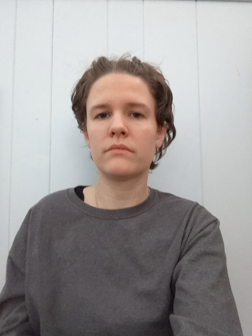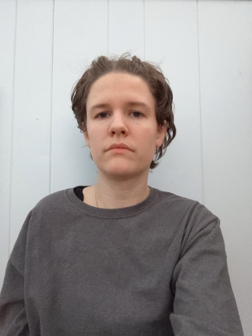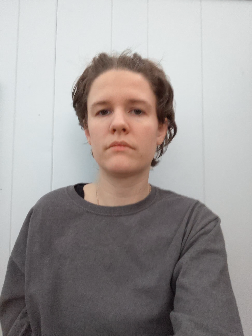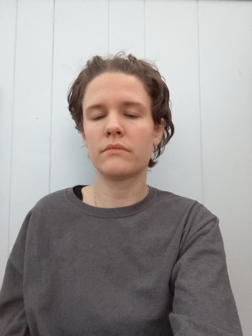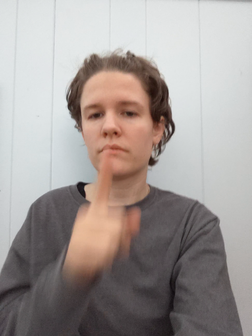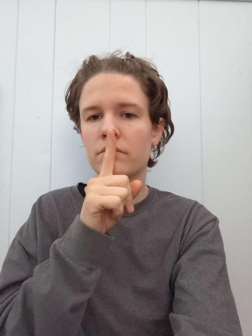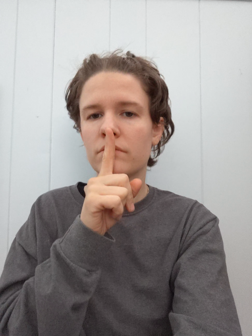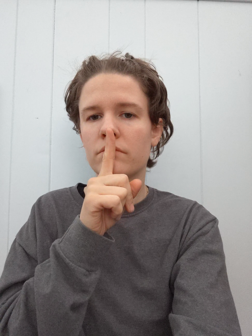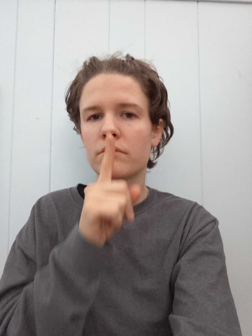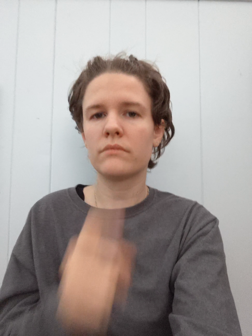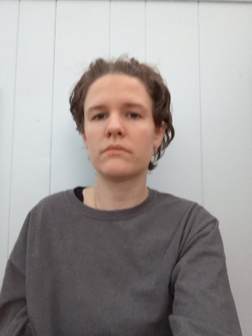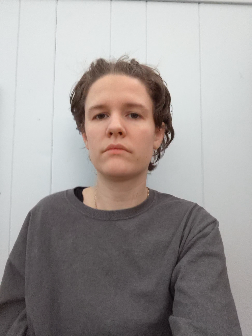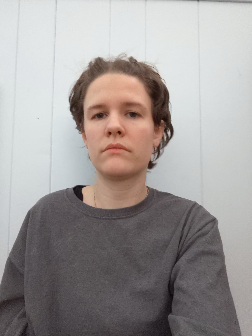shhh